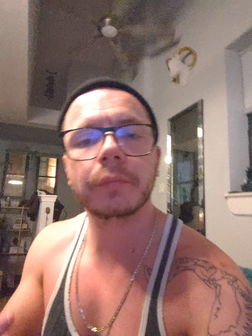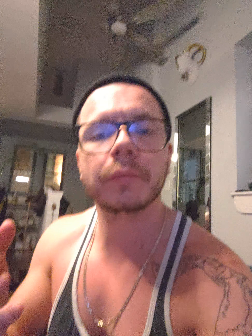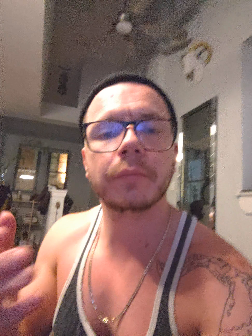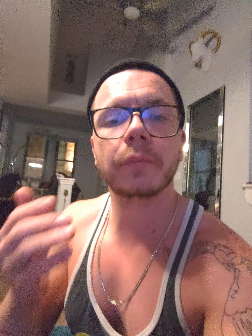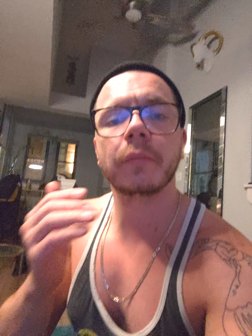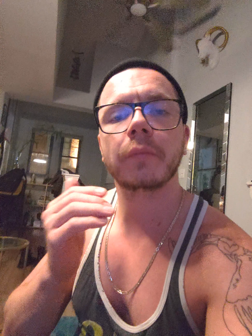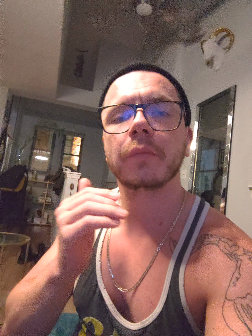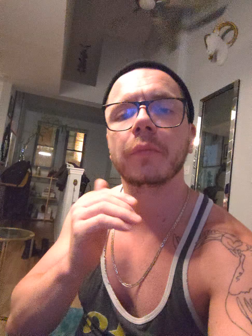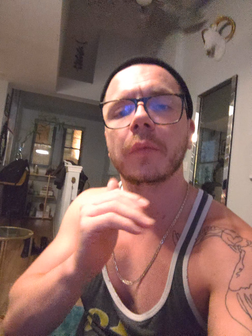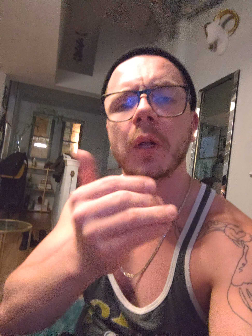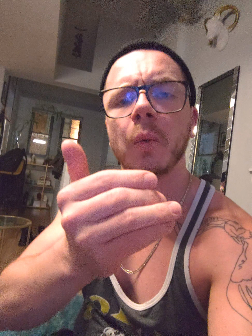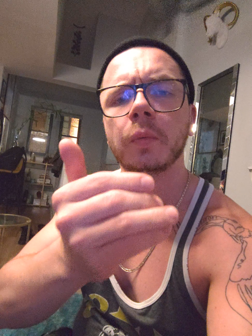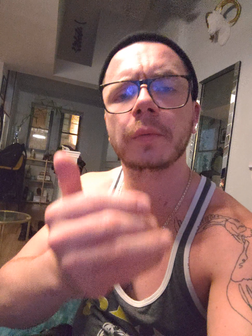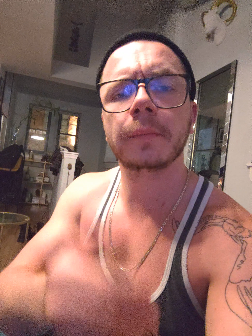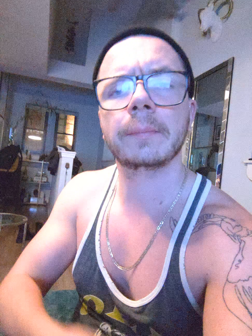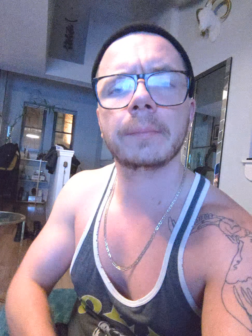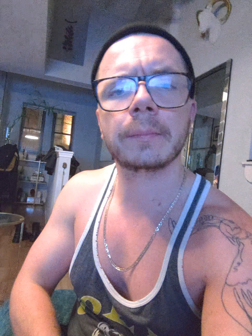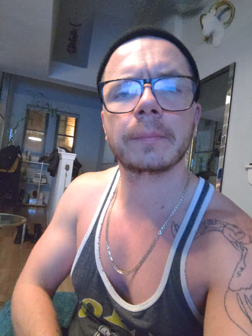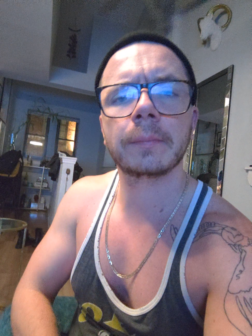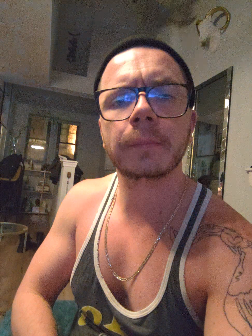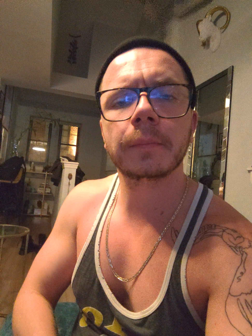close